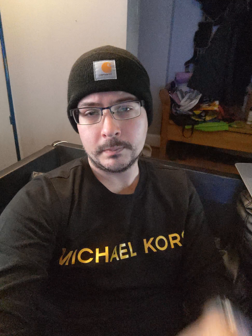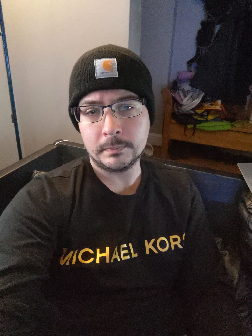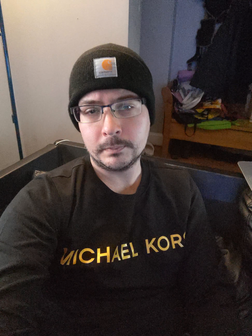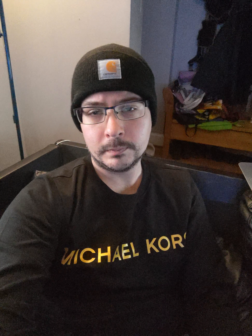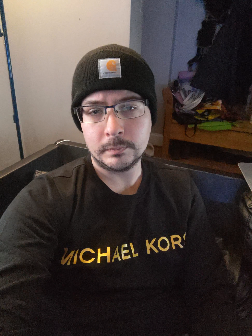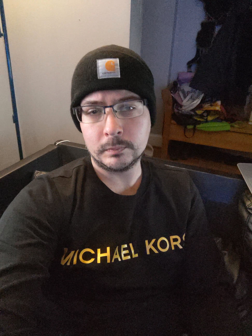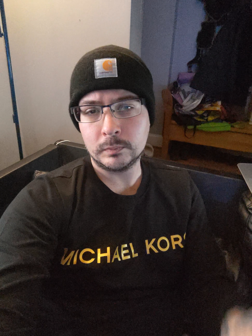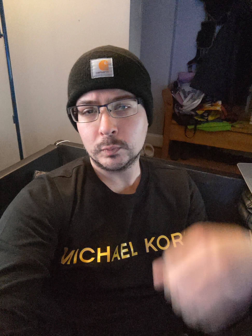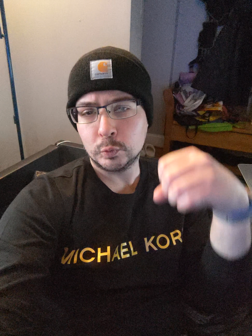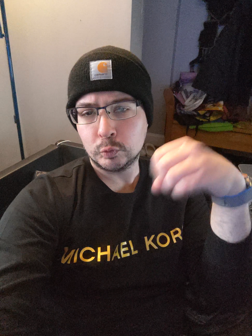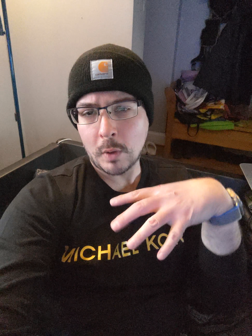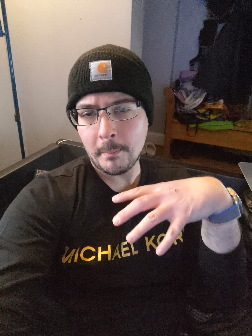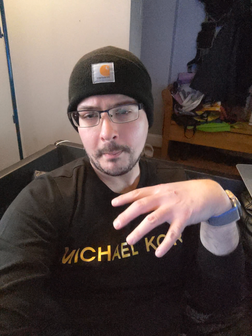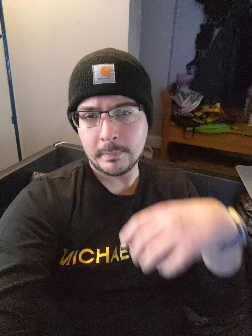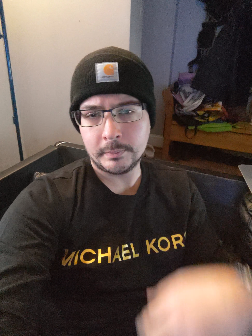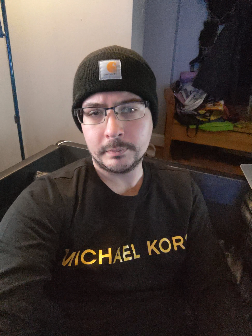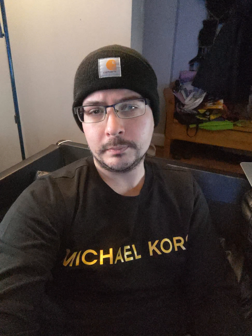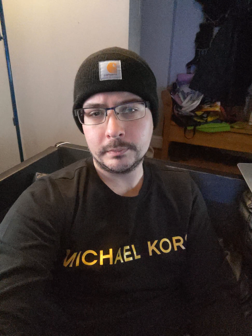drop